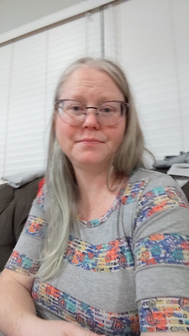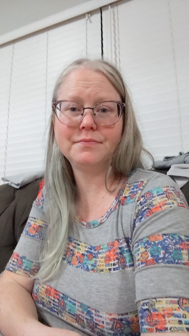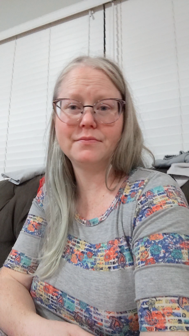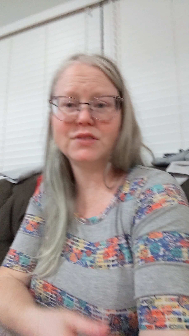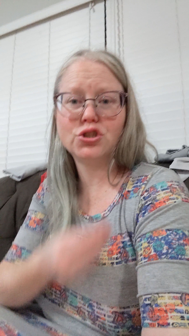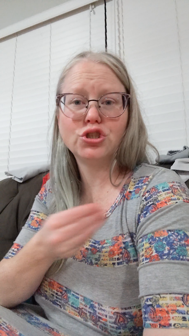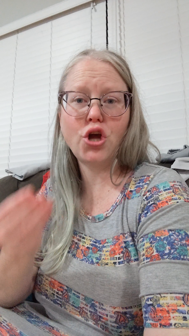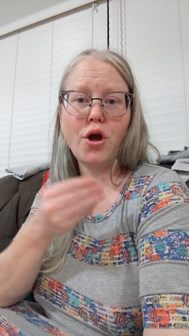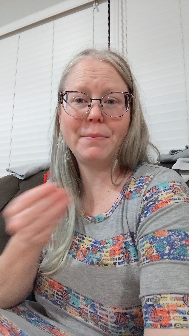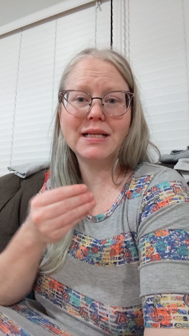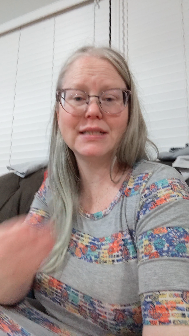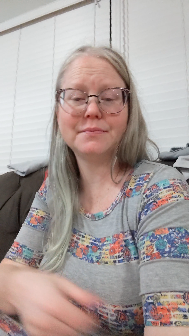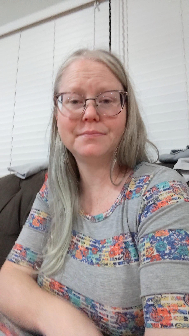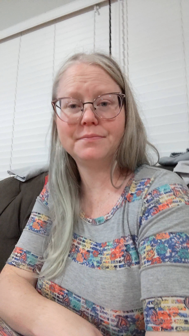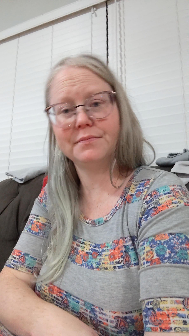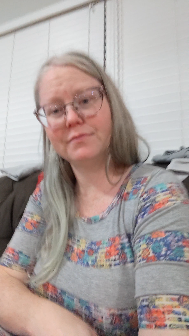shopping